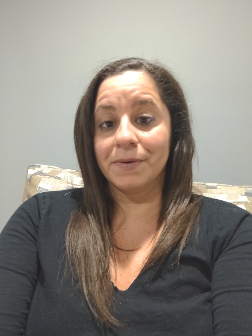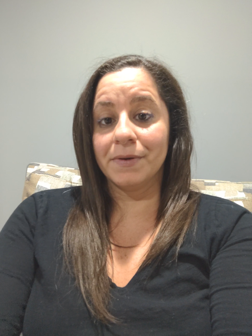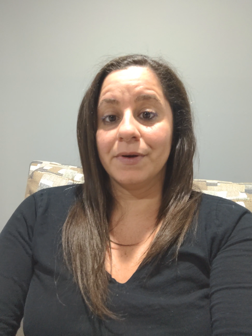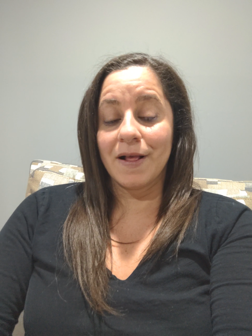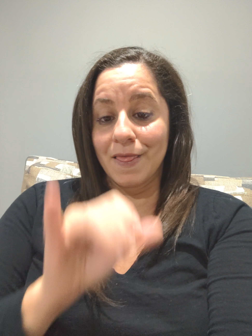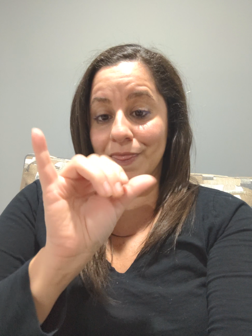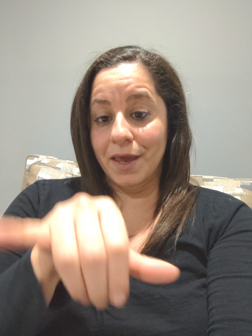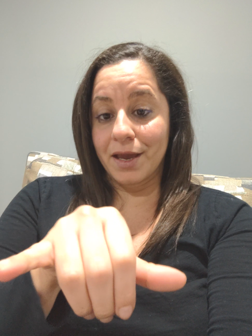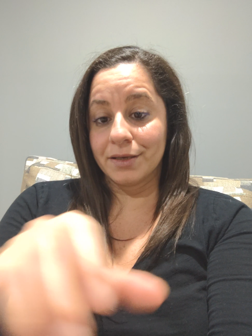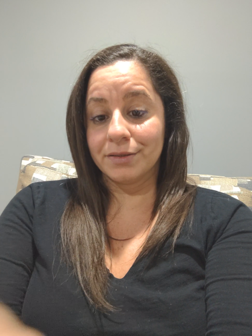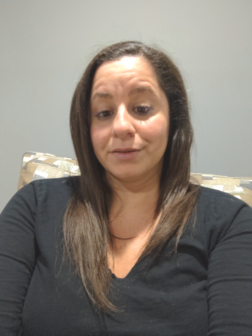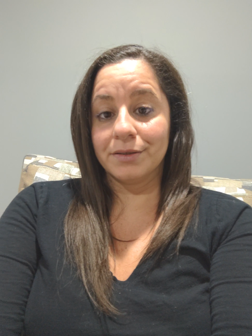that